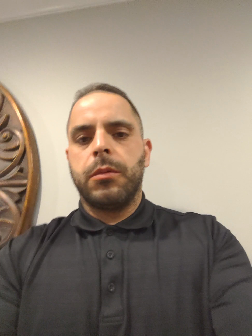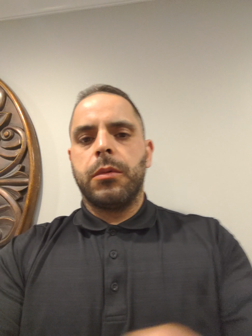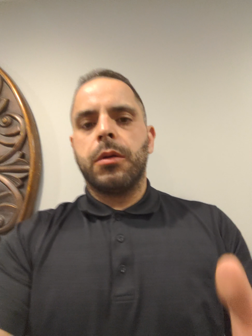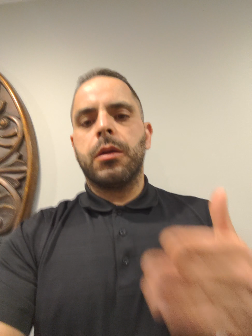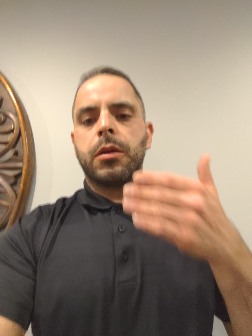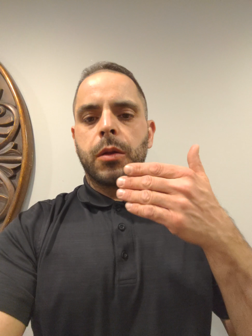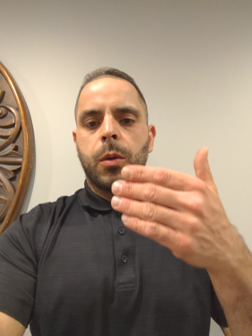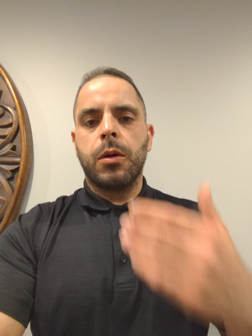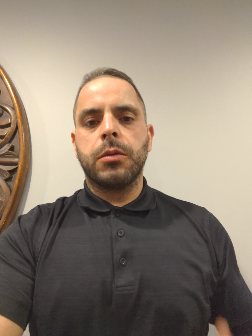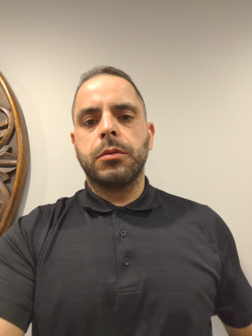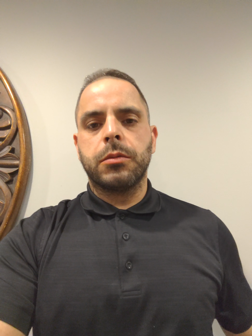close